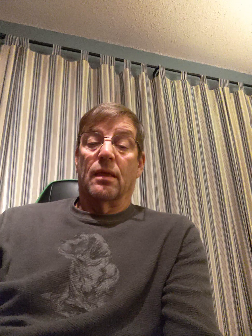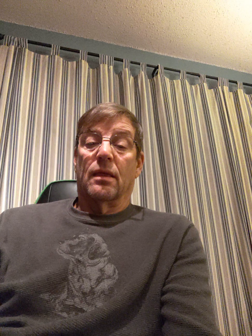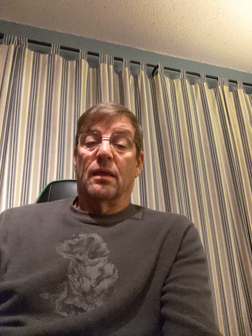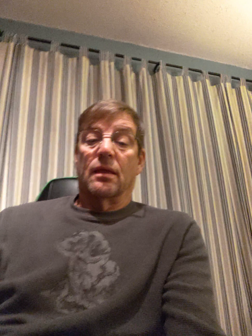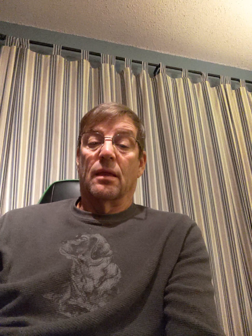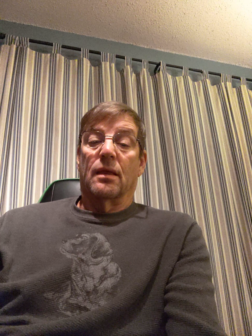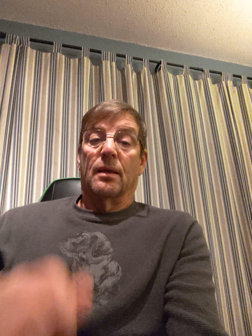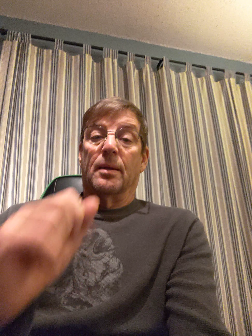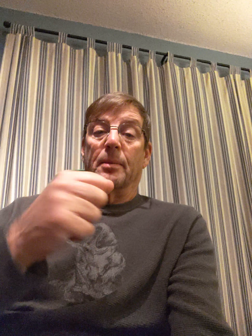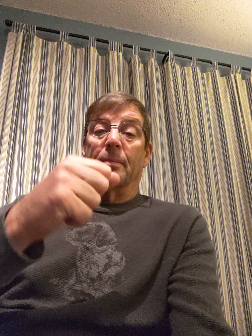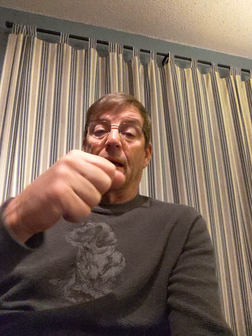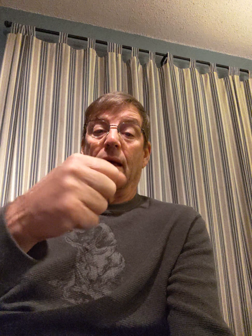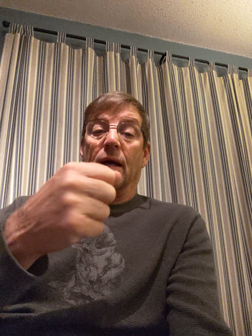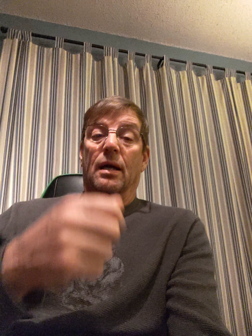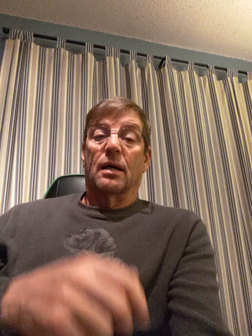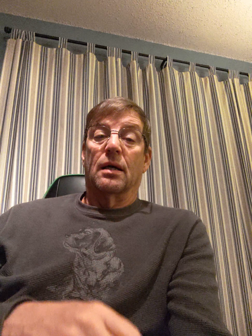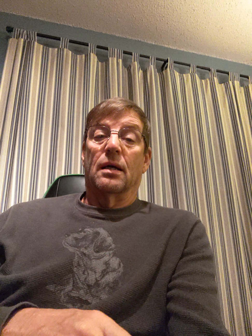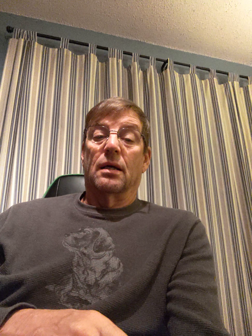make